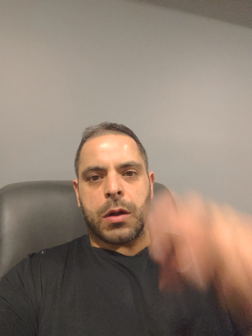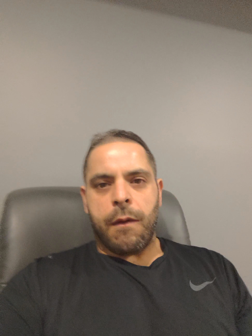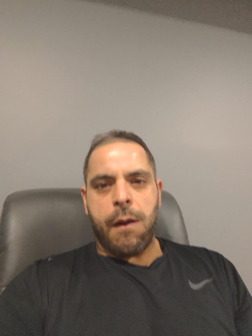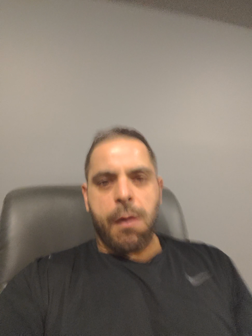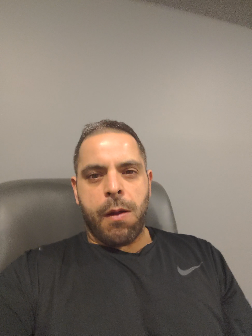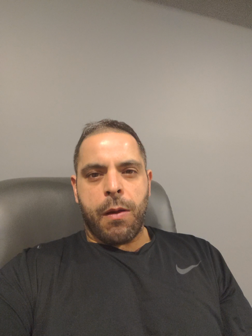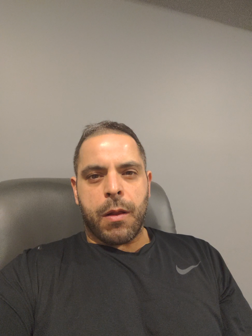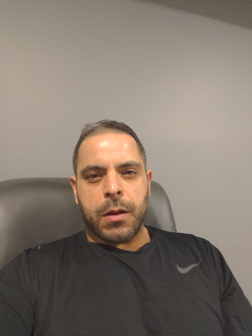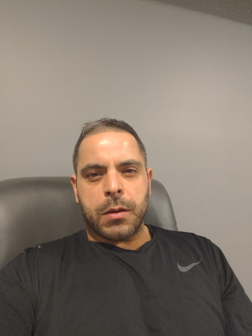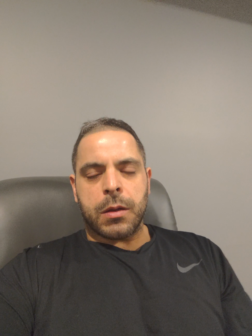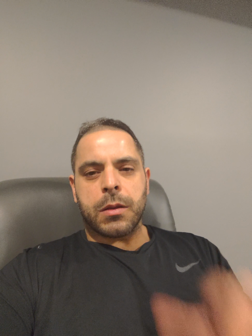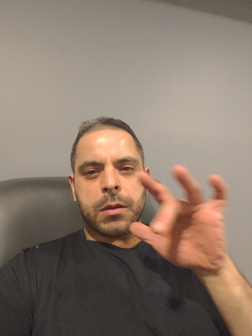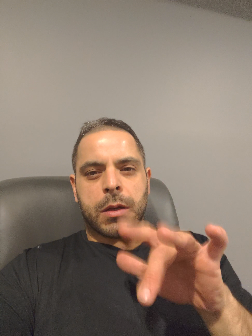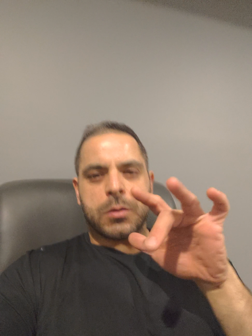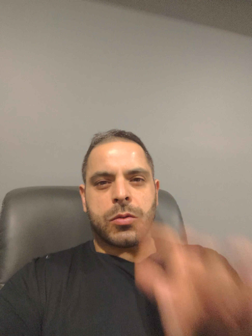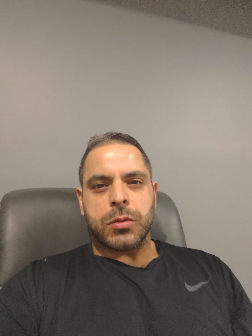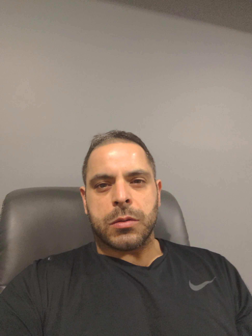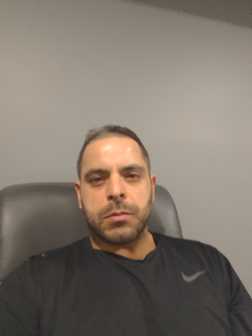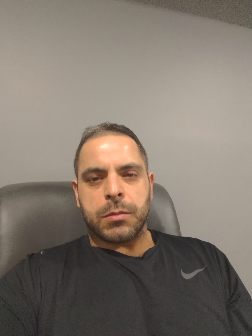touch